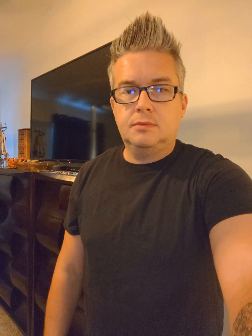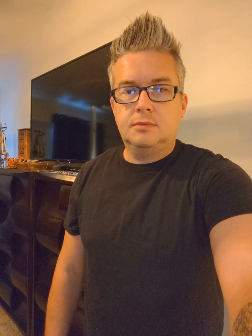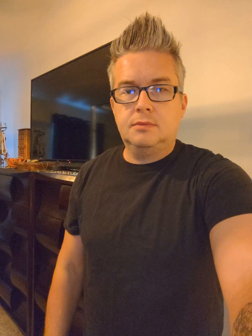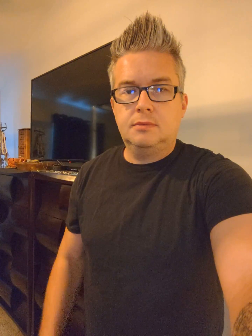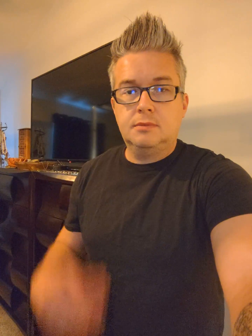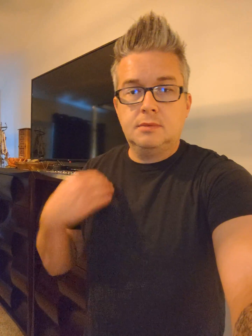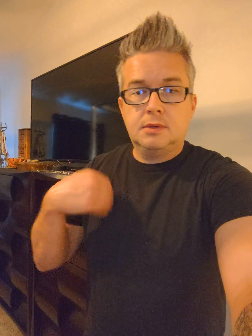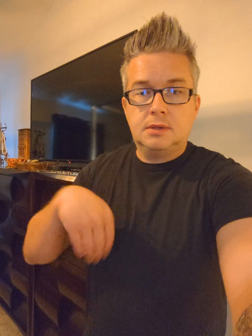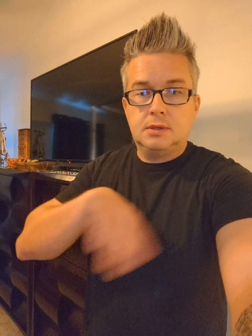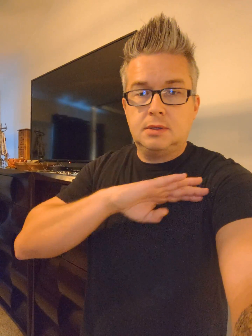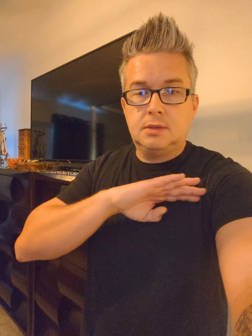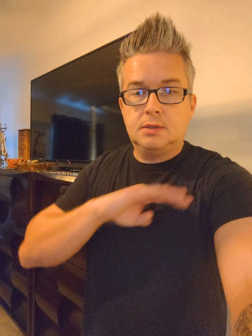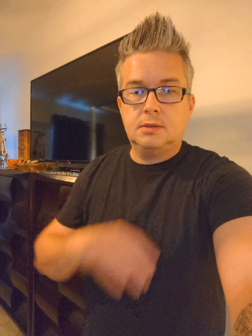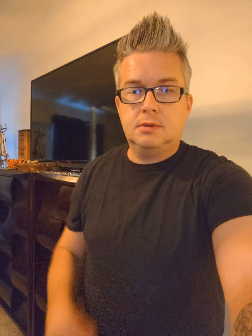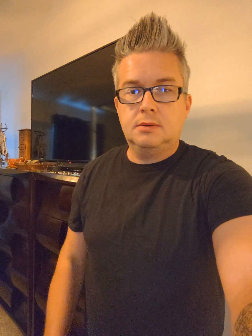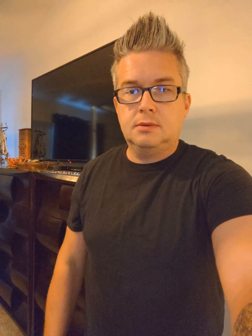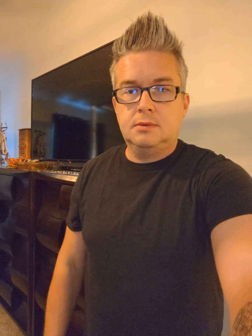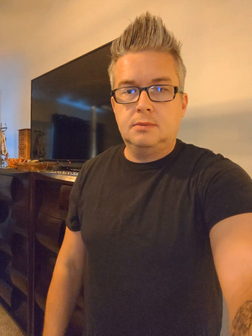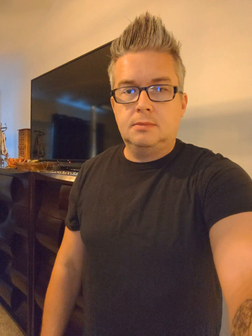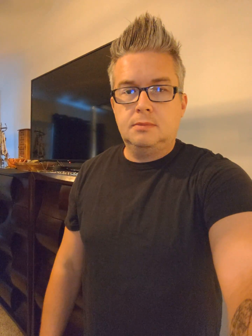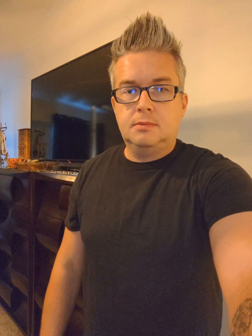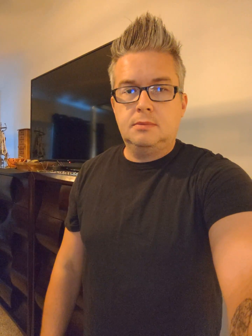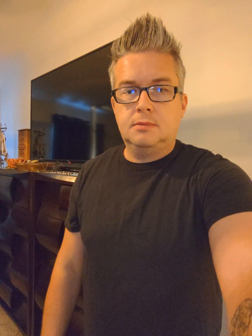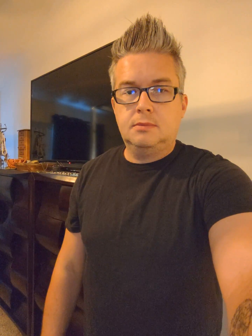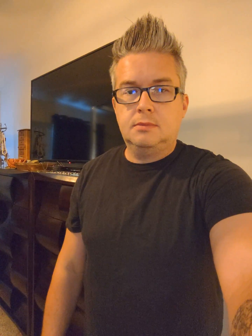scarf